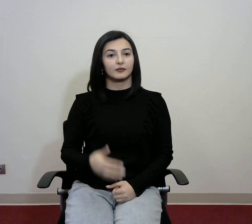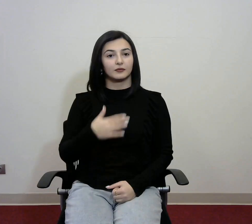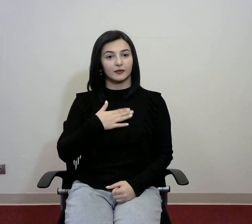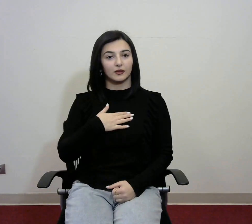mən